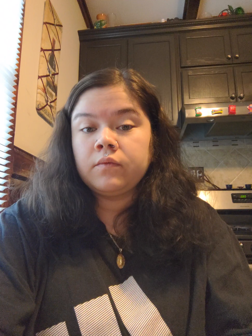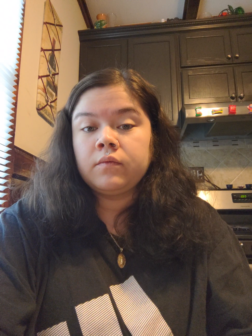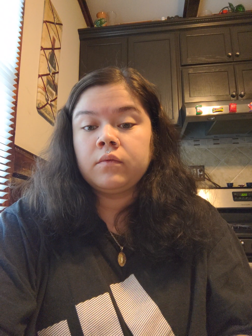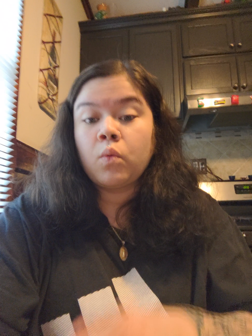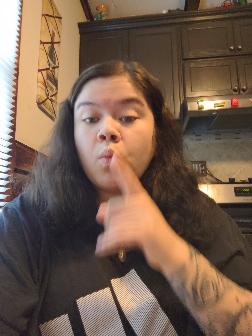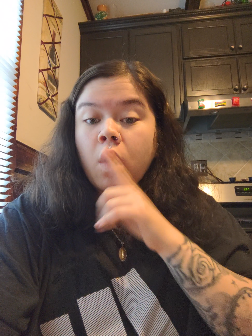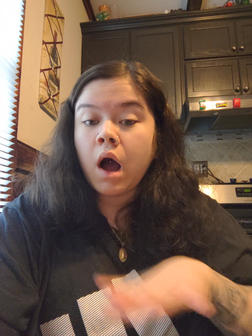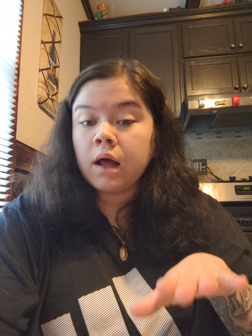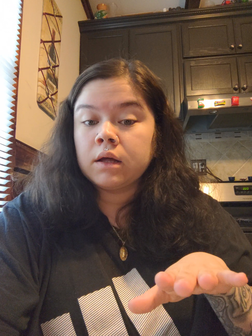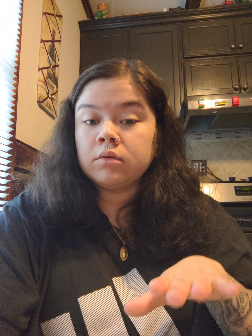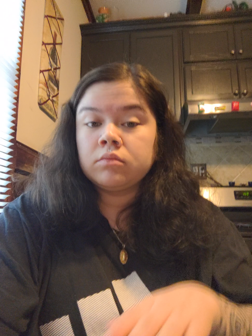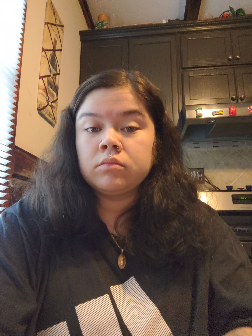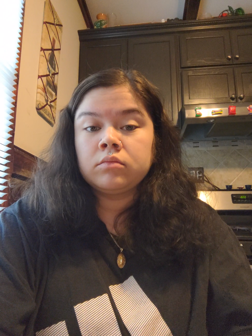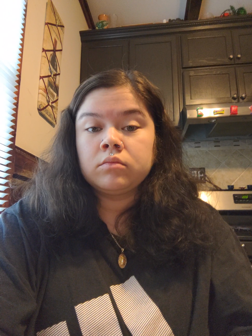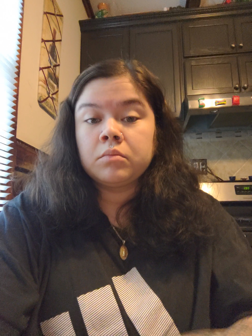quiet